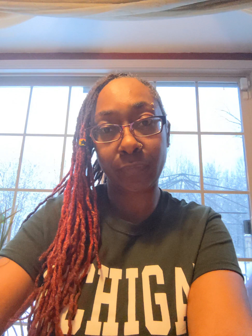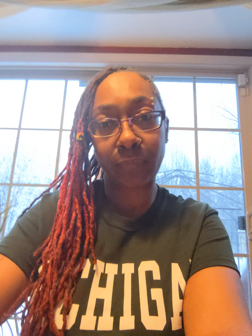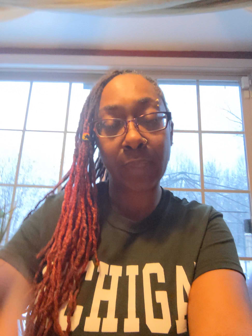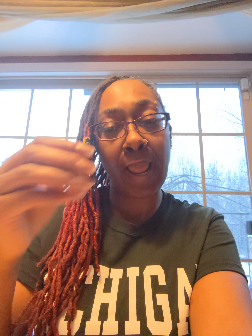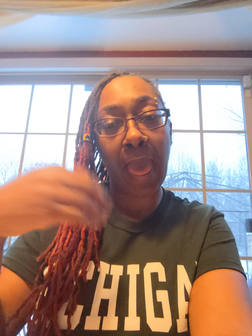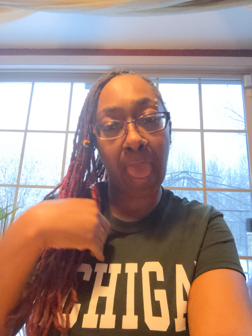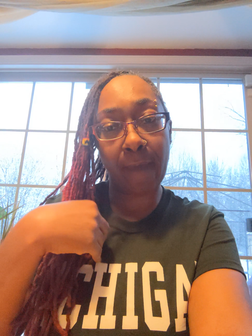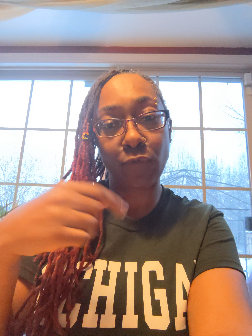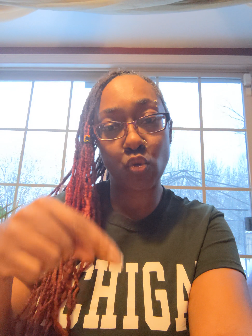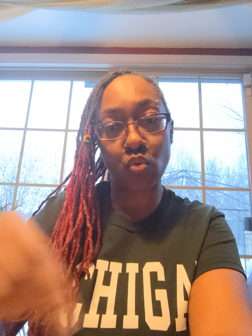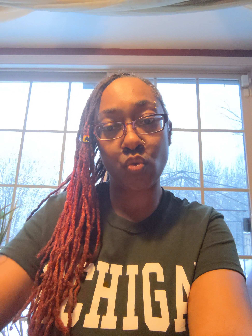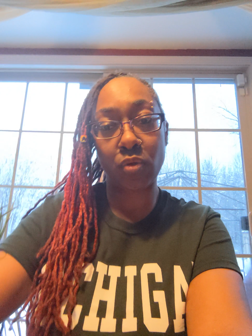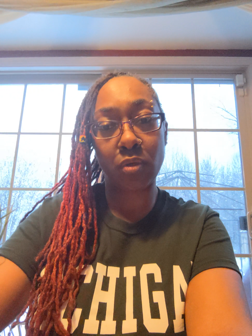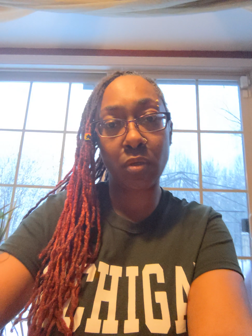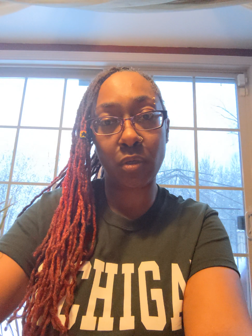have to